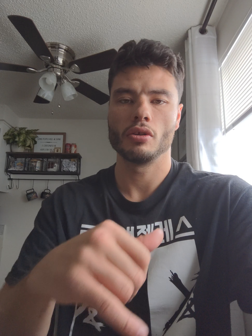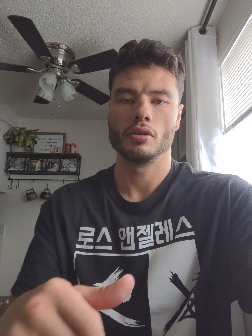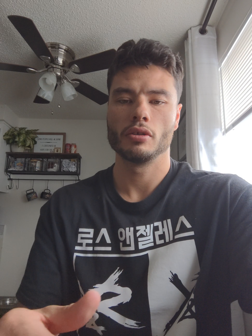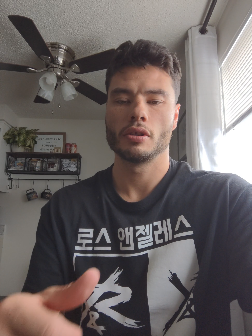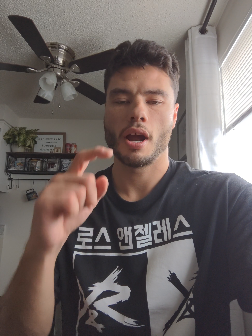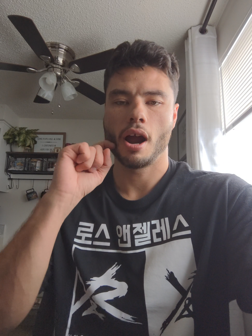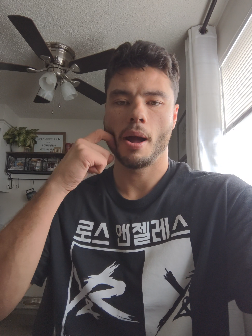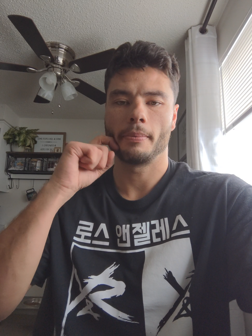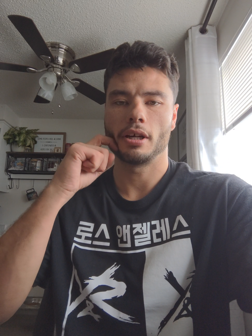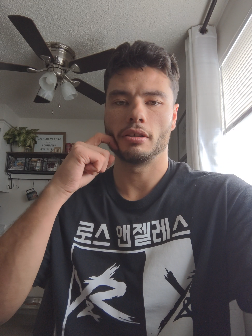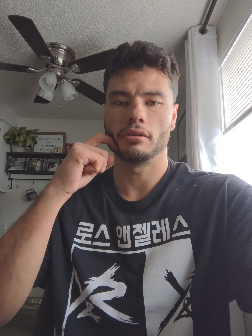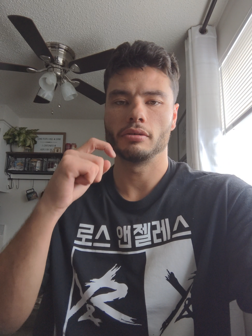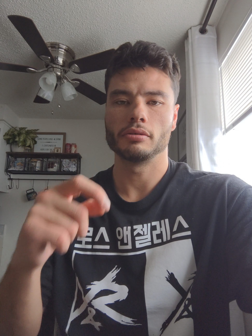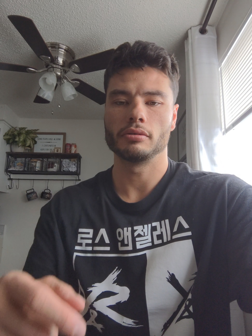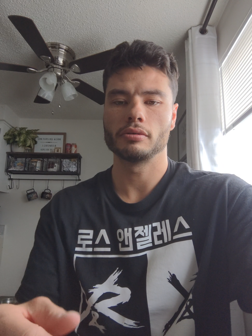apple